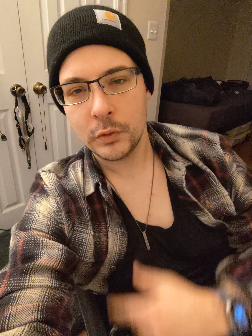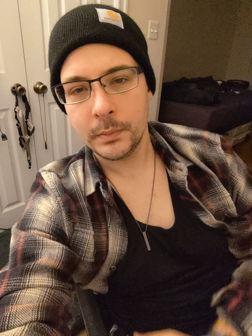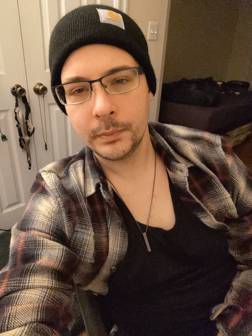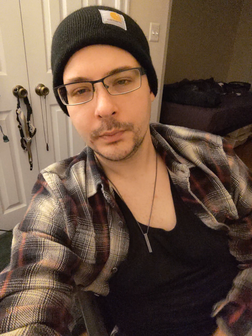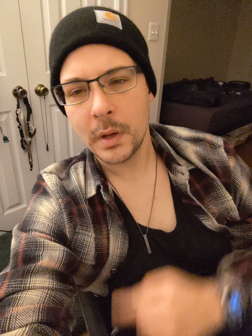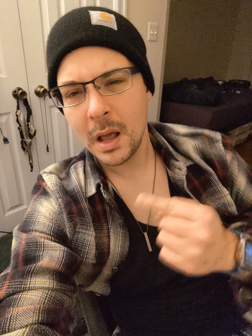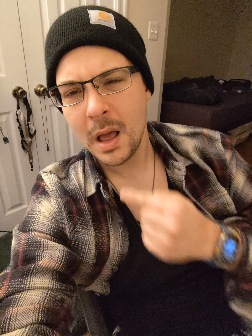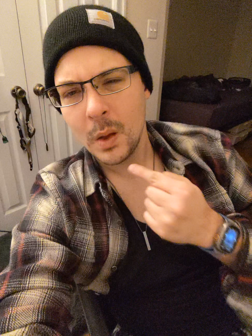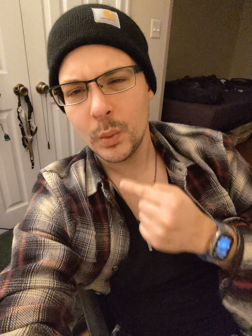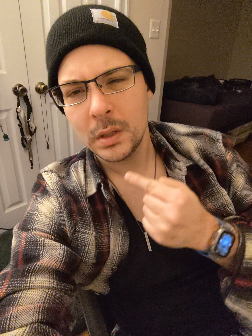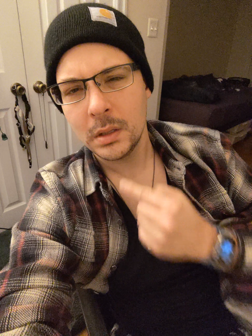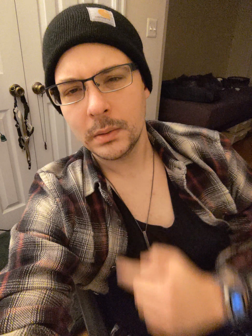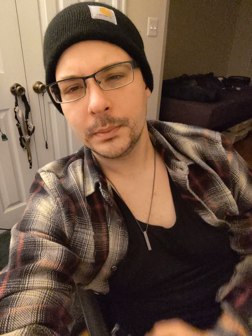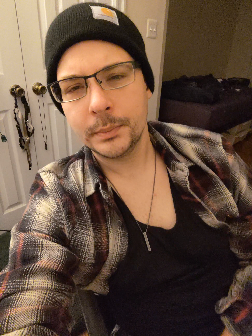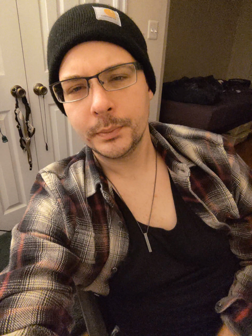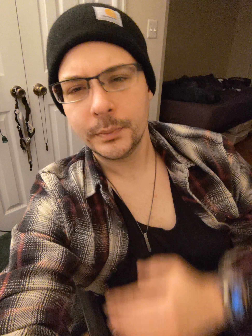owie